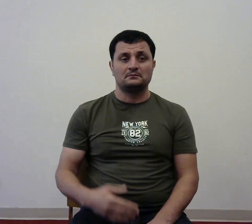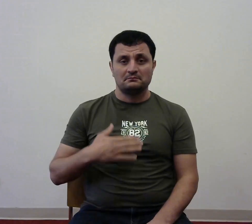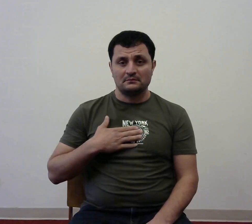mən